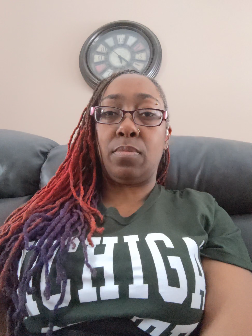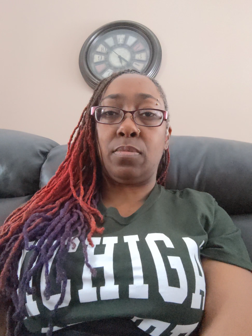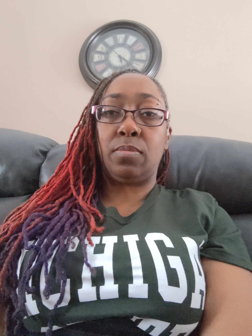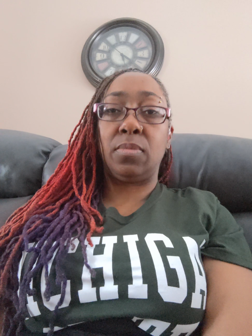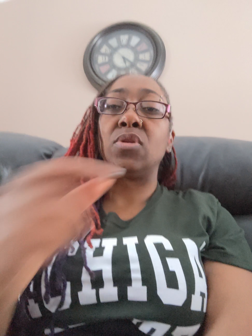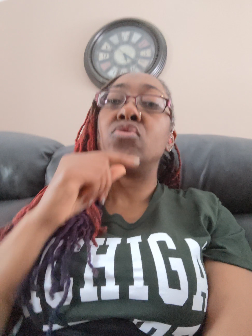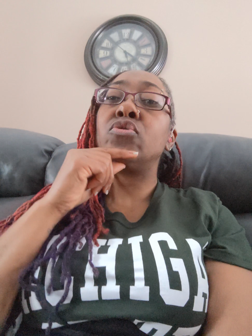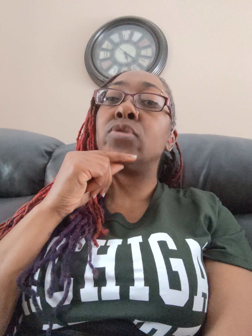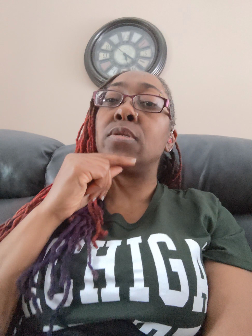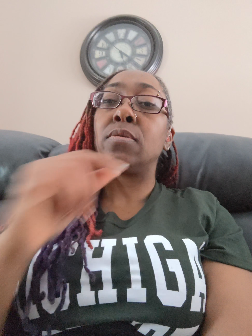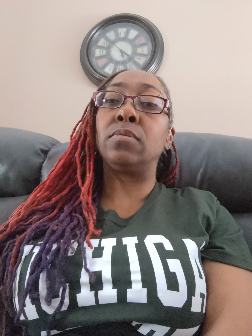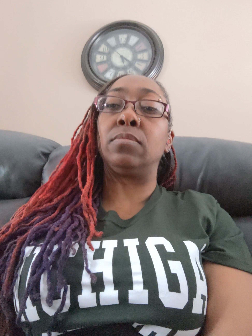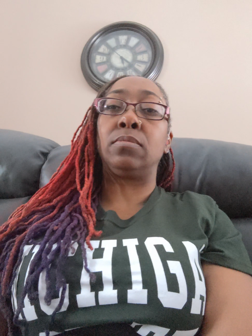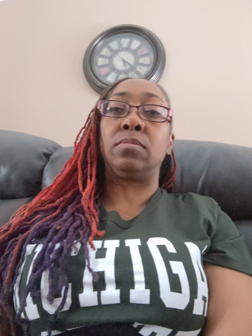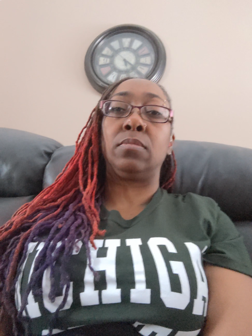chin